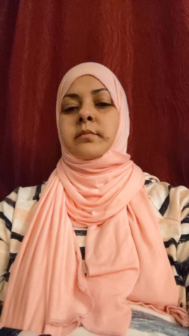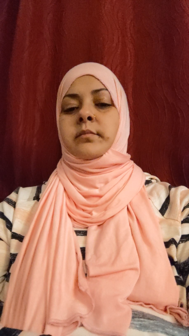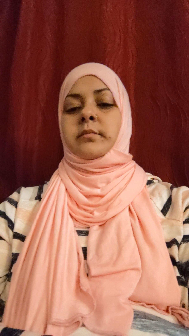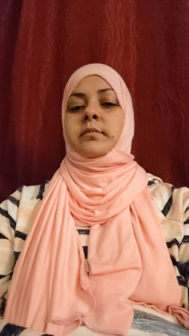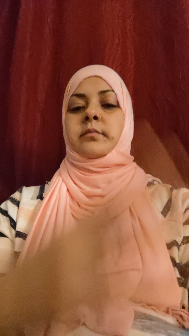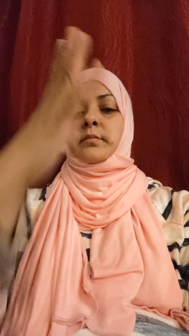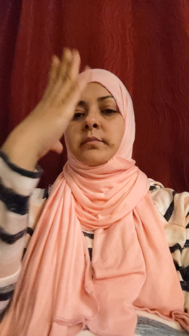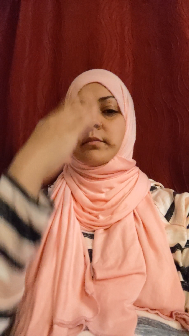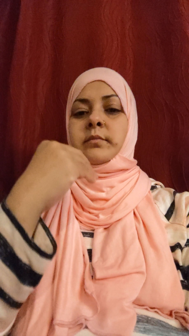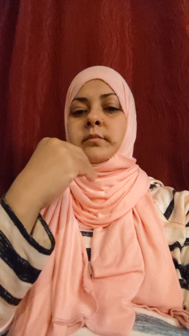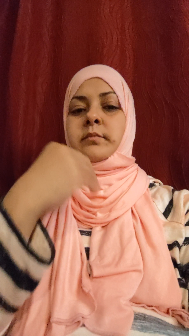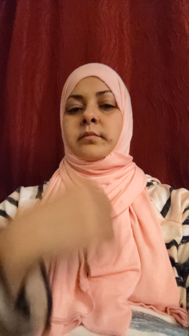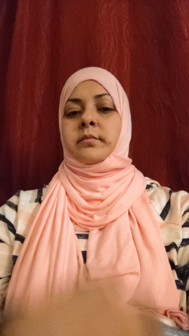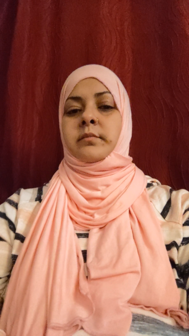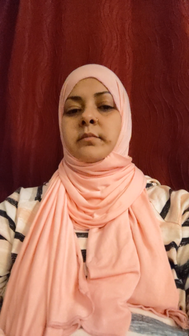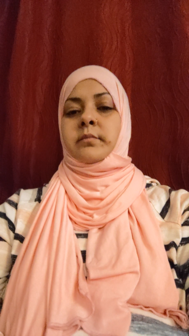asleep